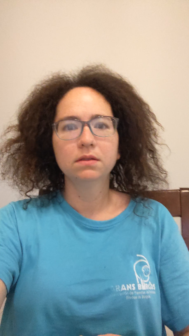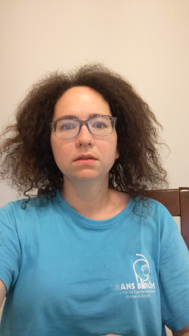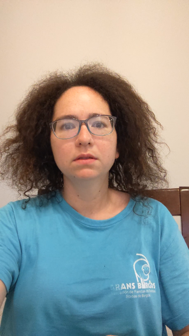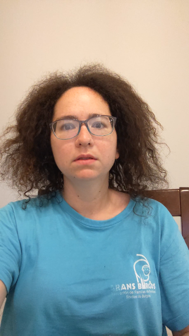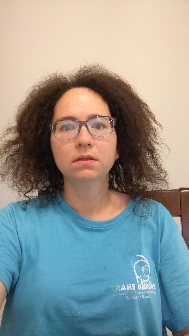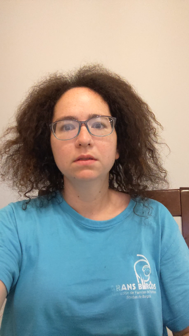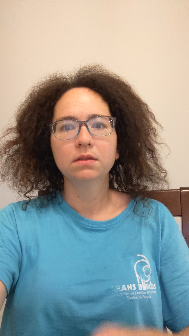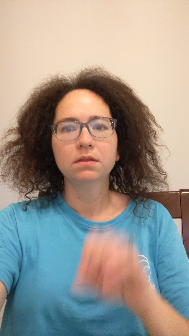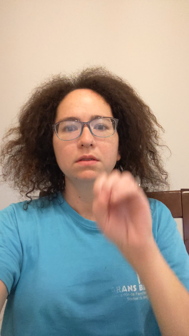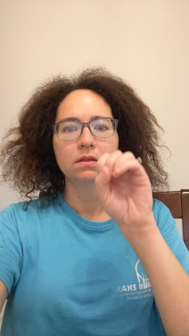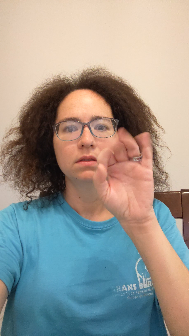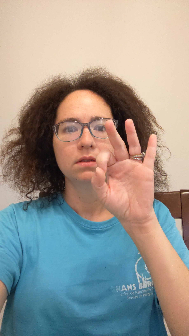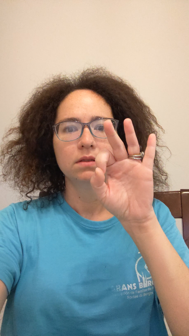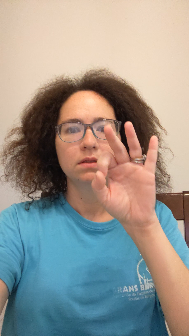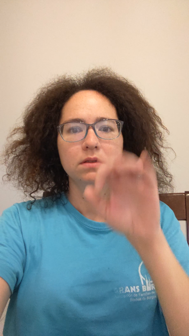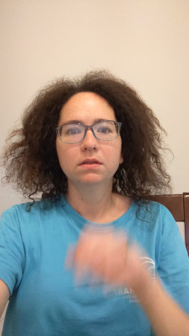of